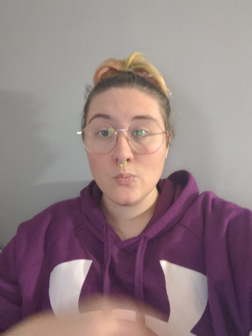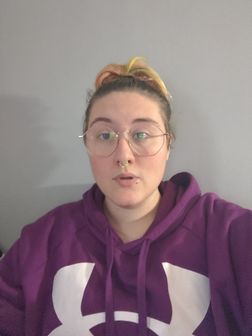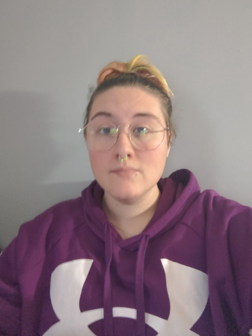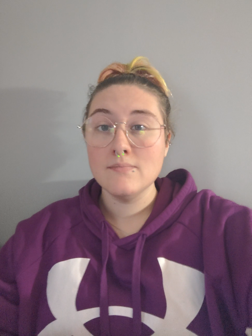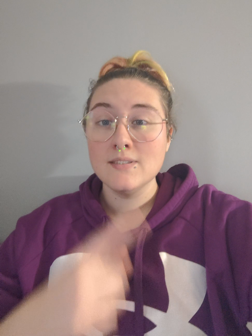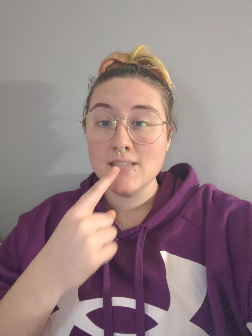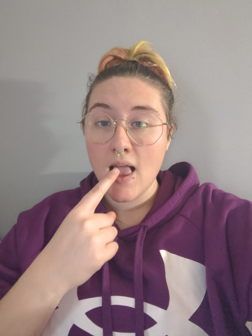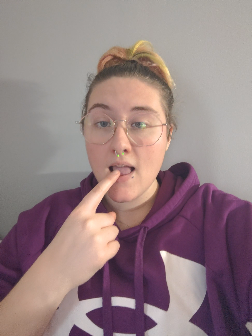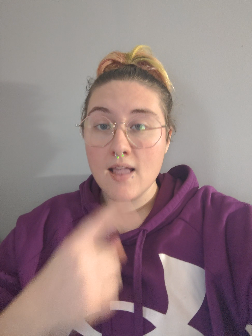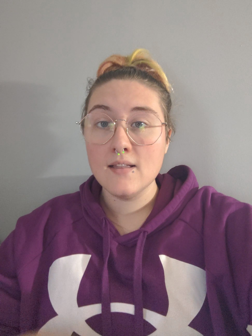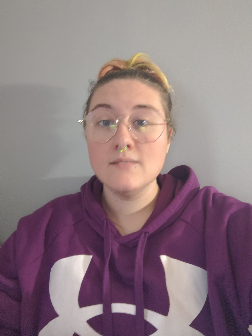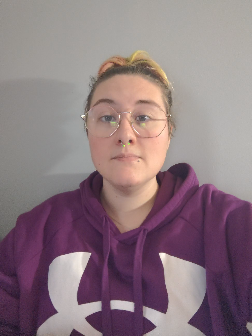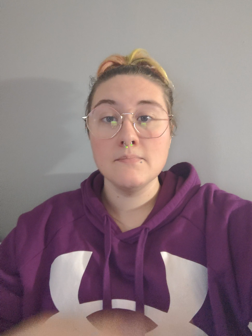tongue